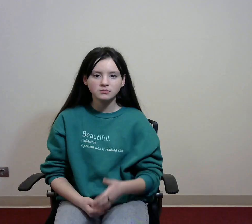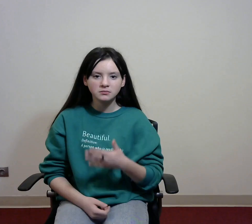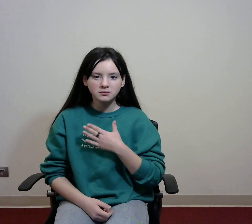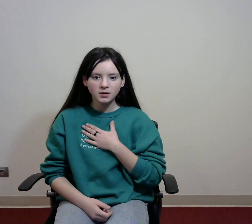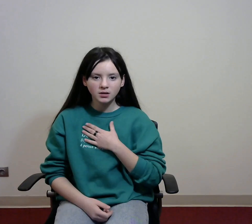mən